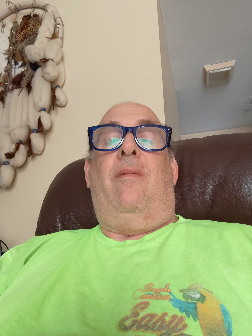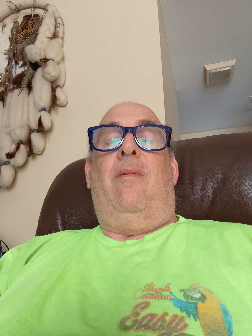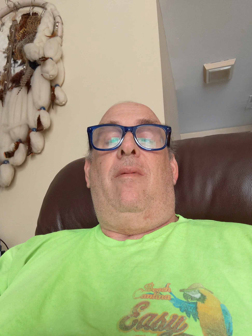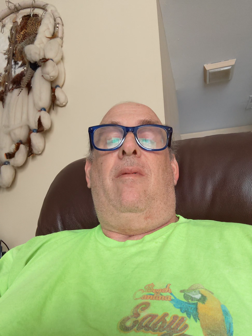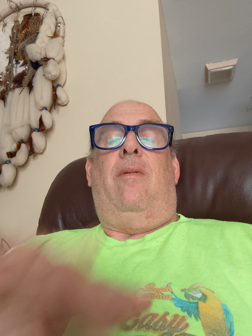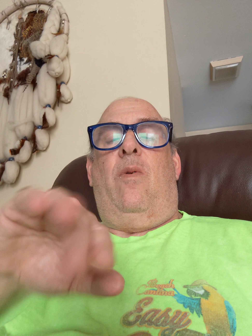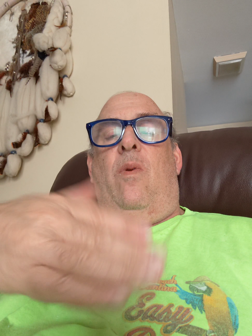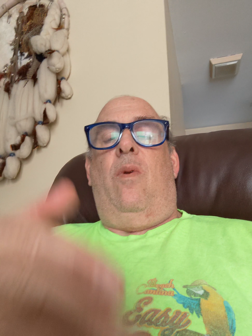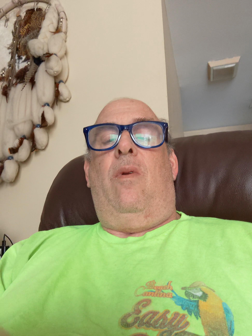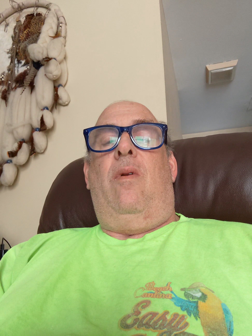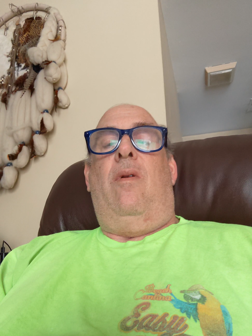all